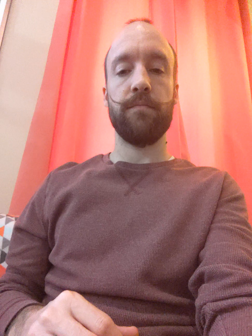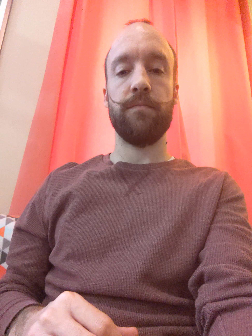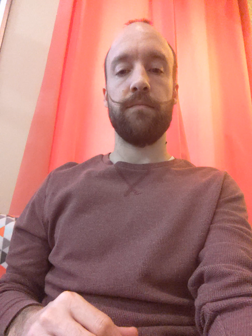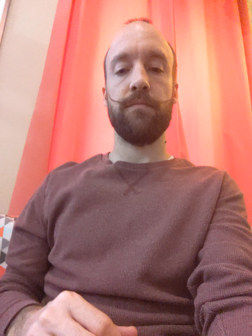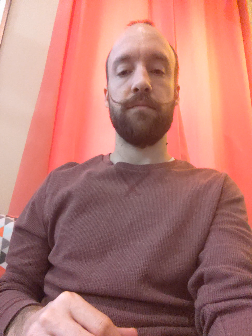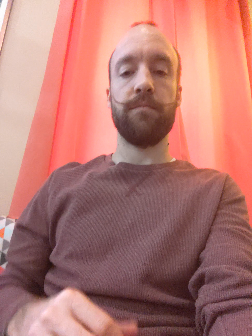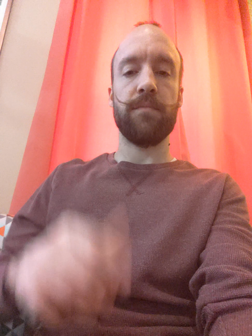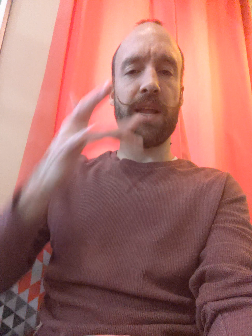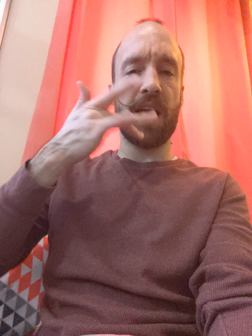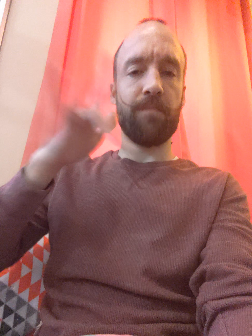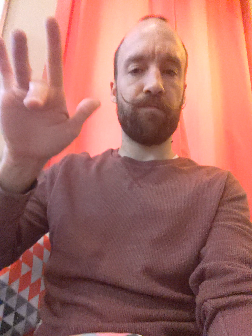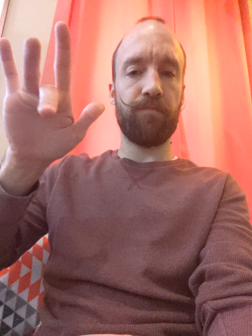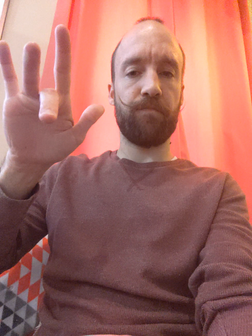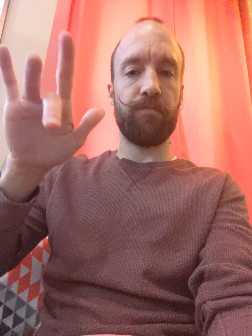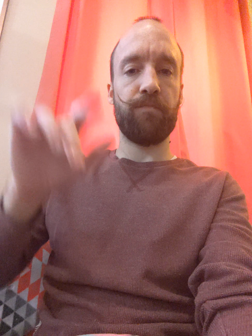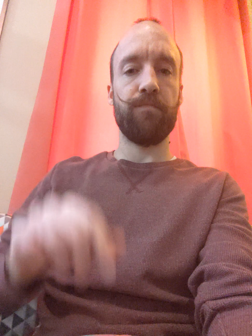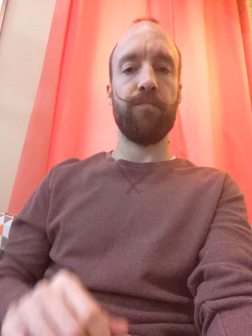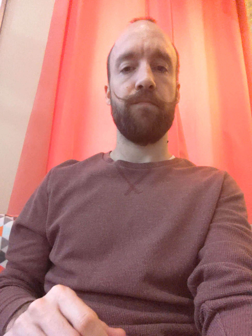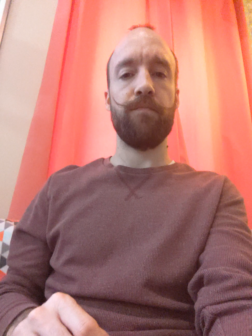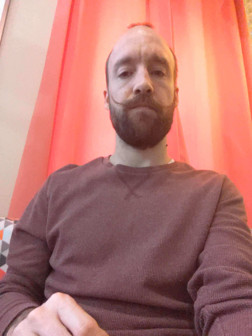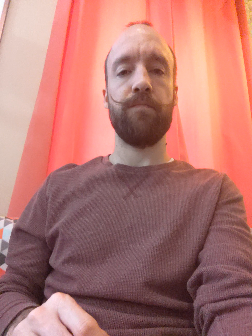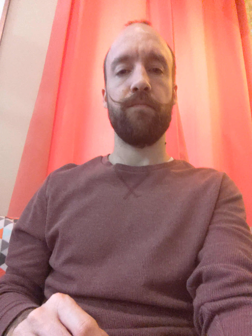empty